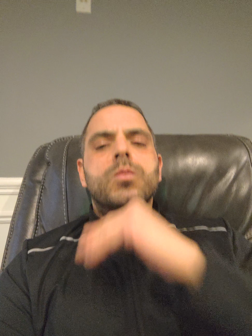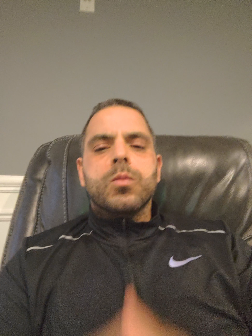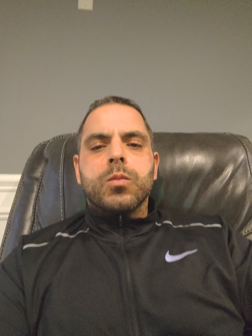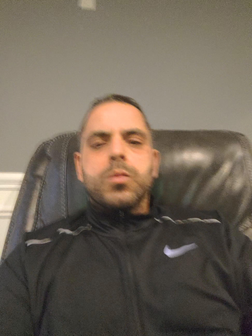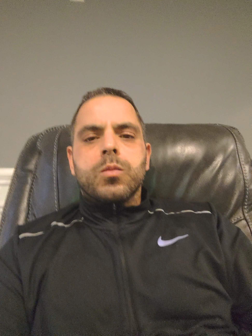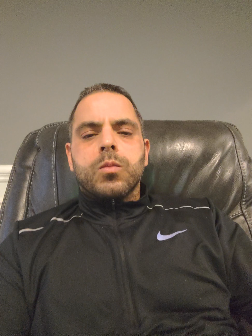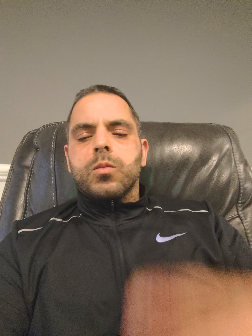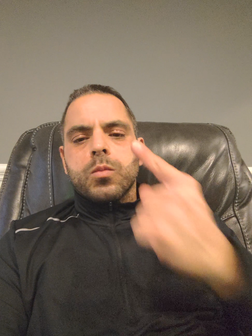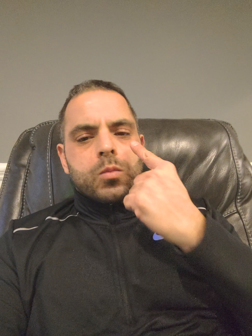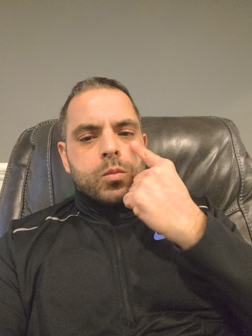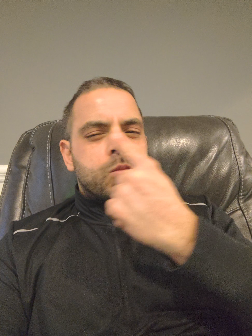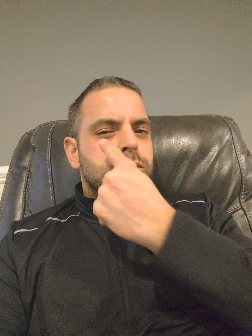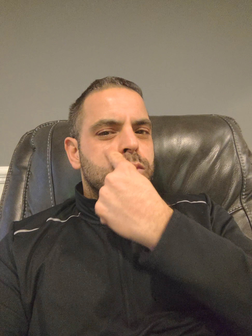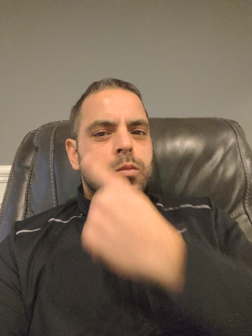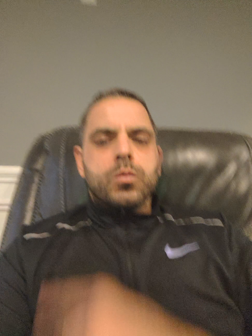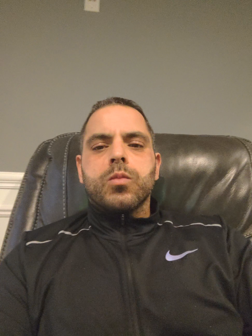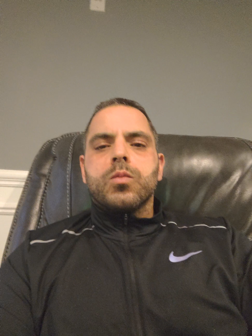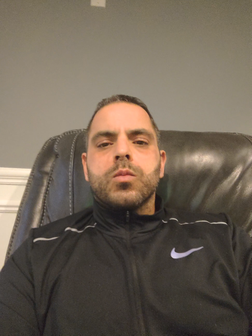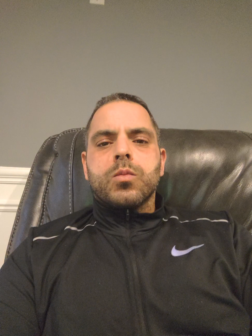eye